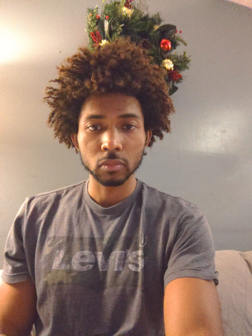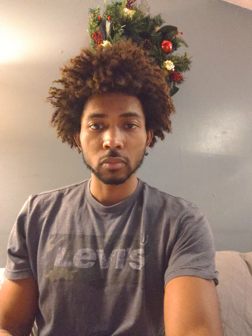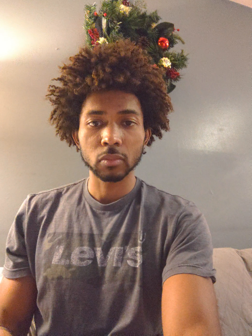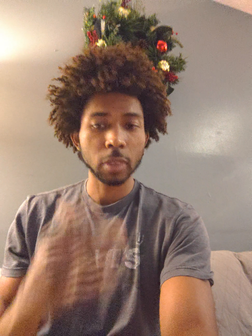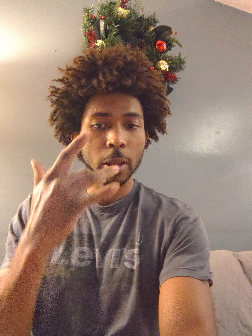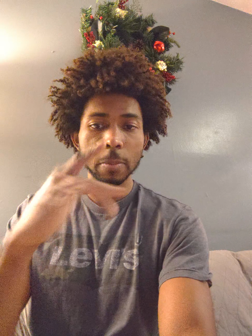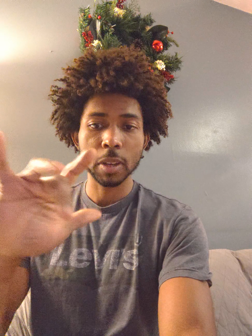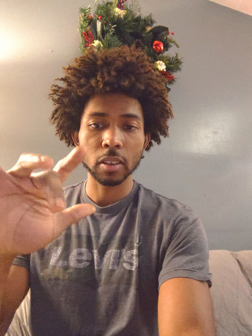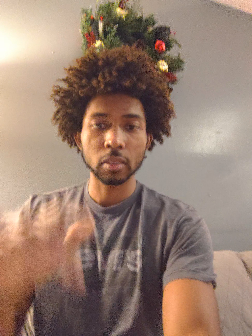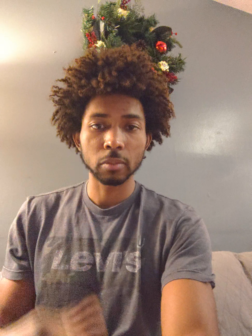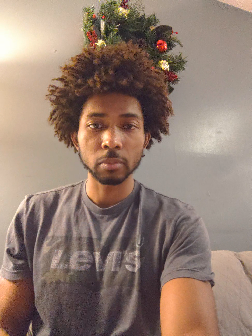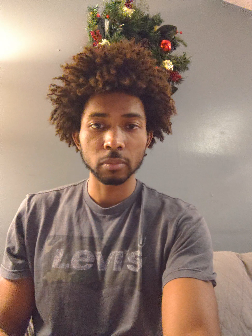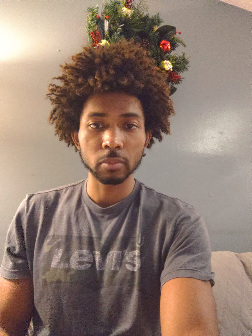empty